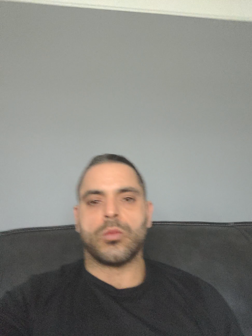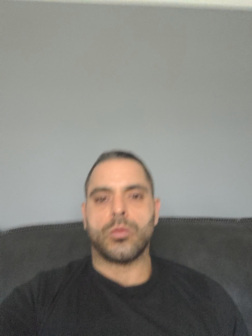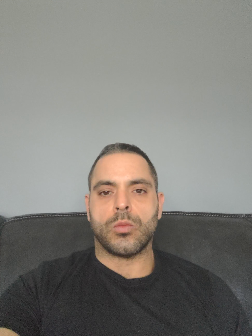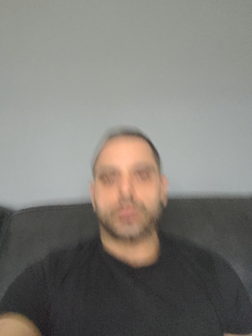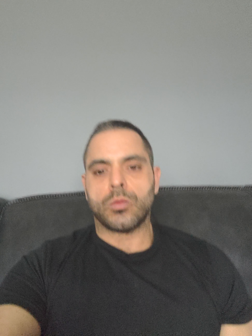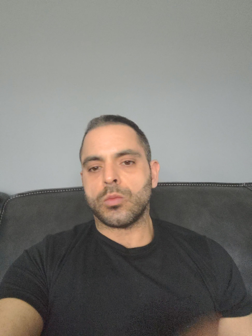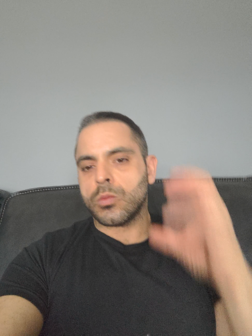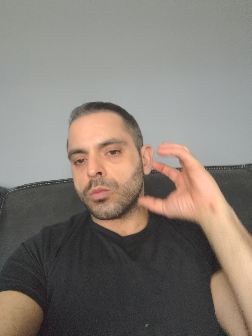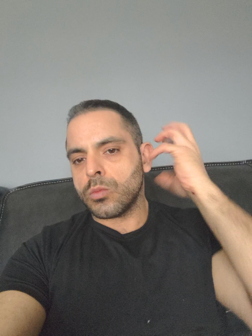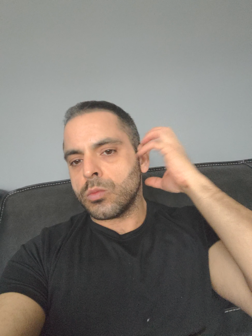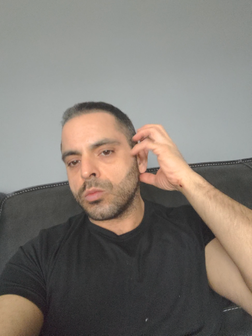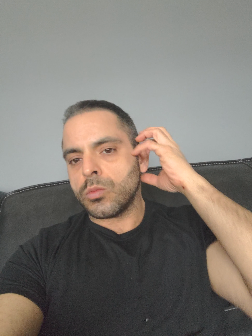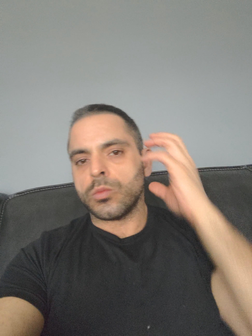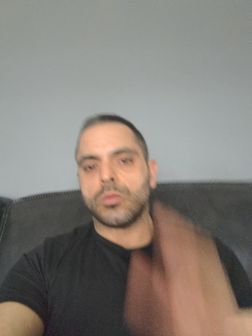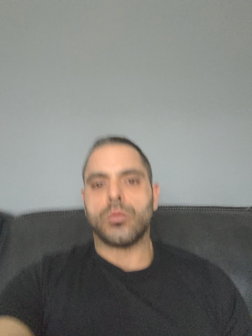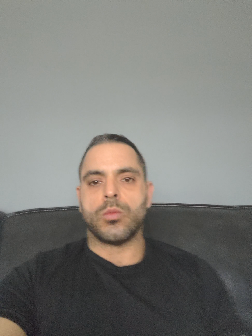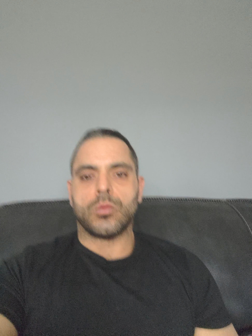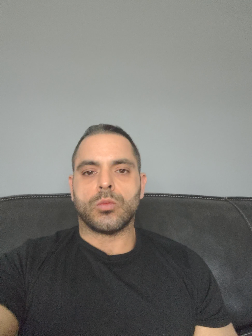radio